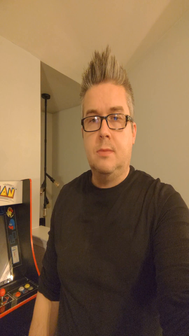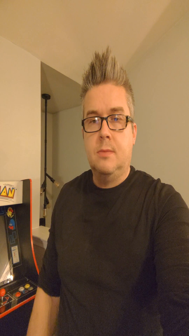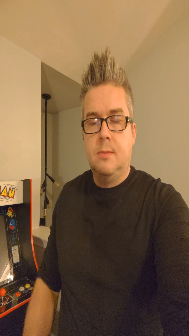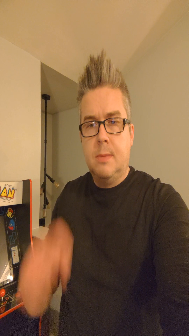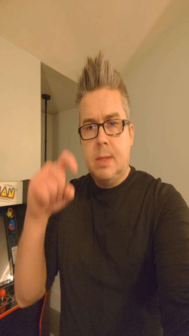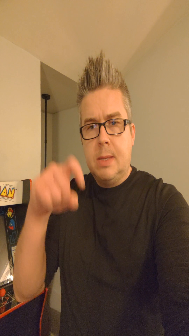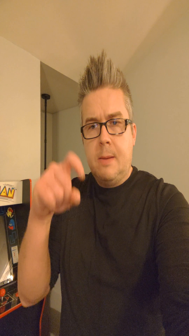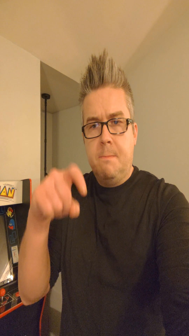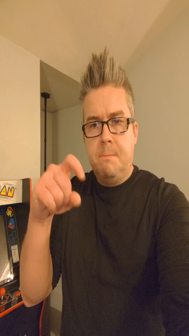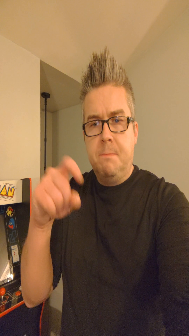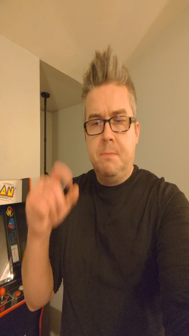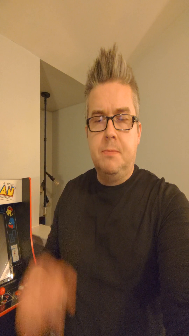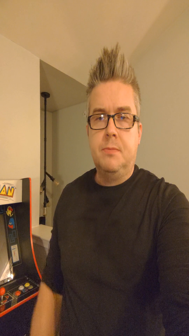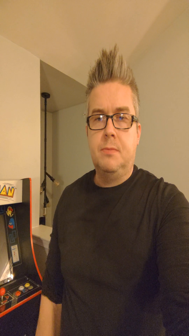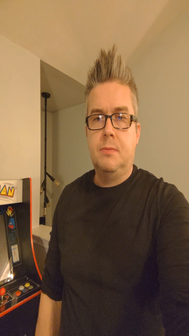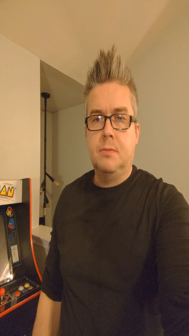time